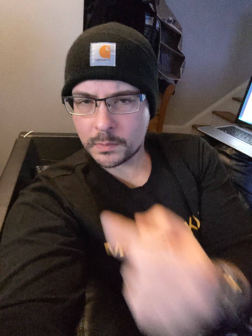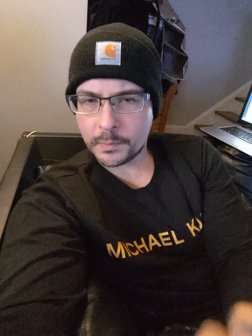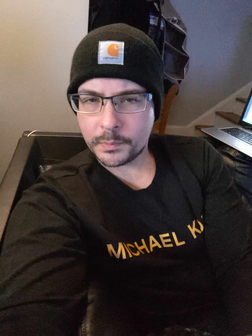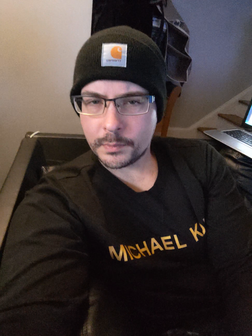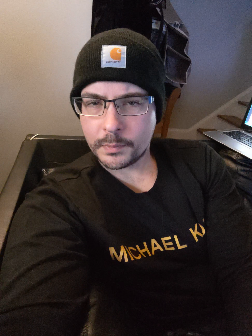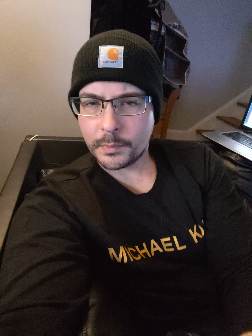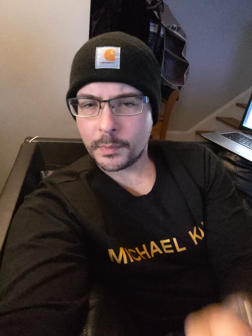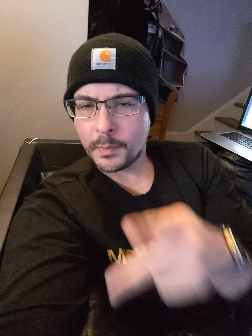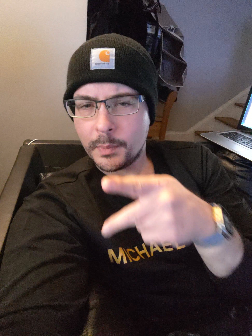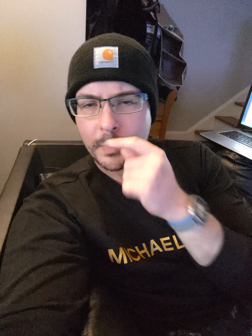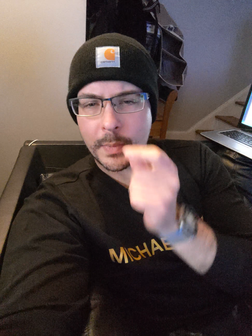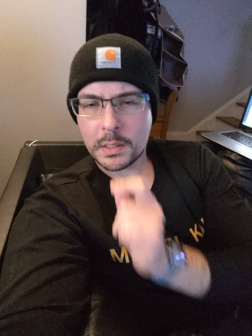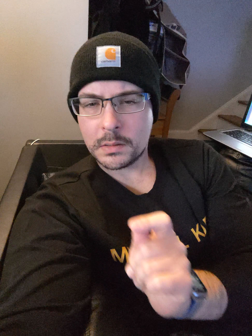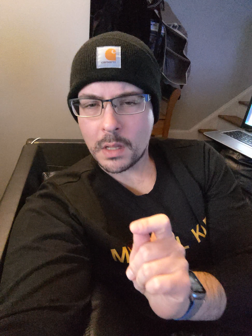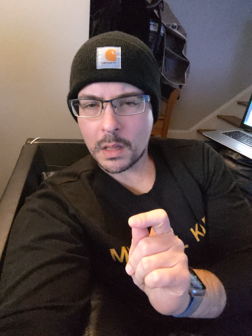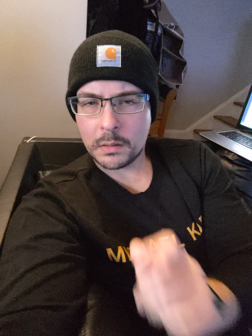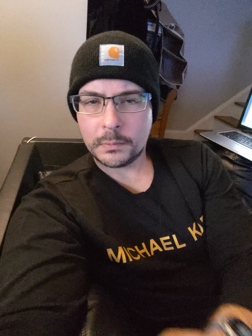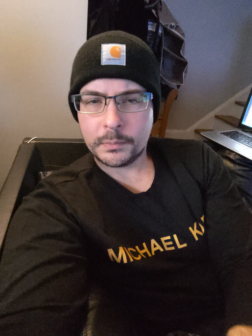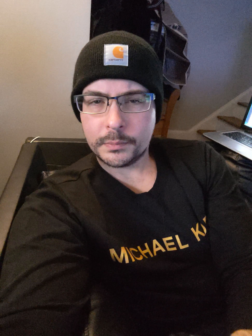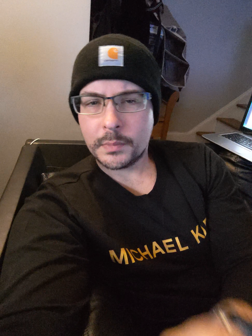pencil